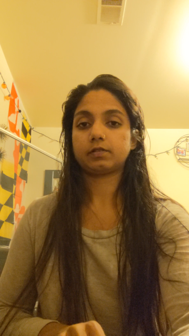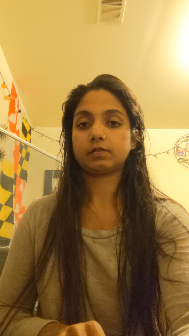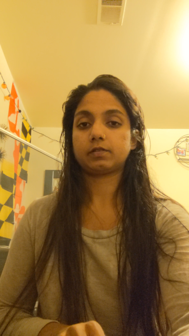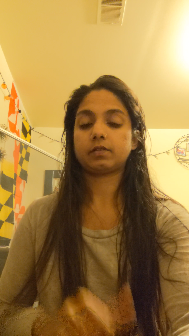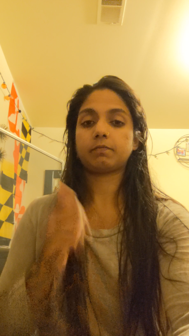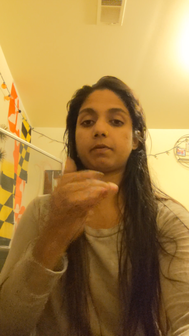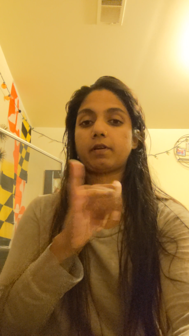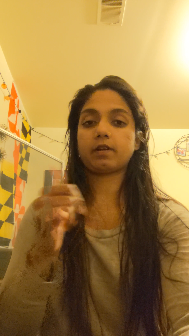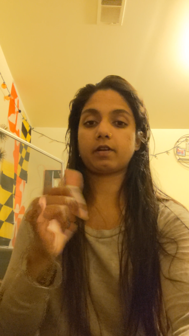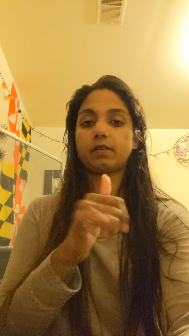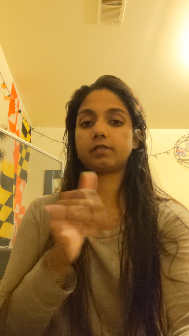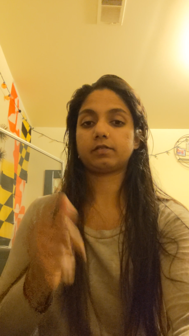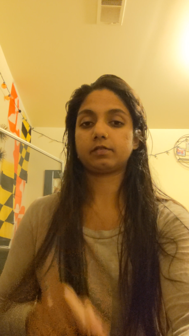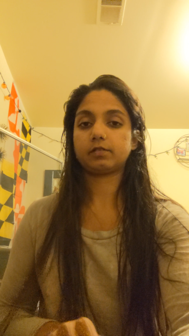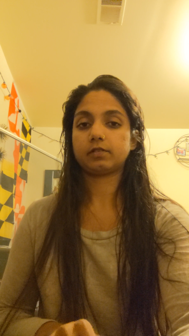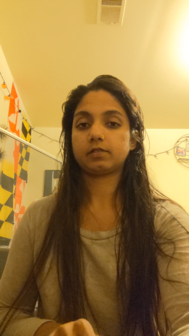play